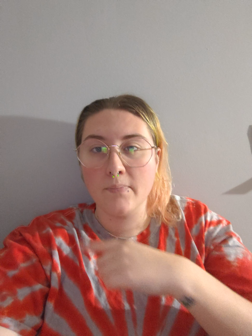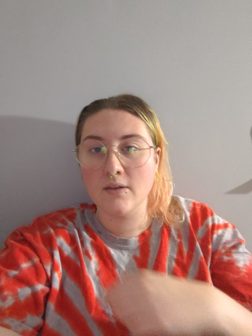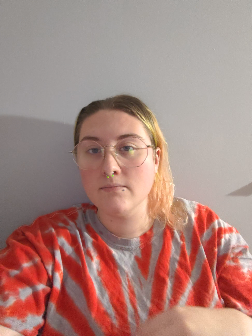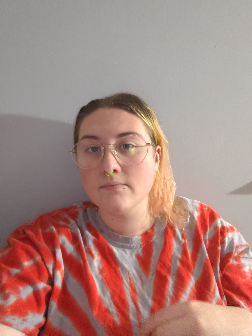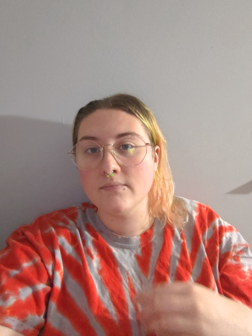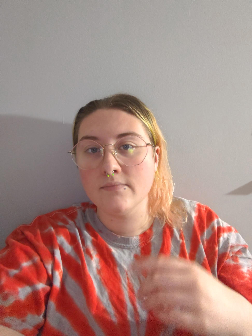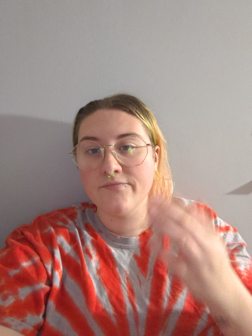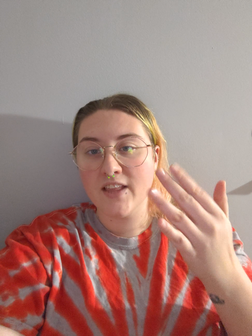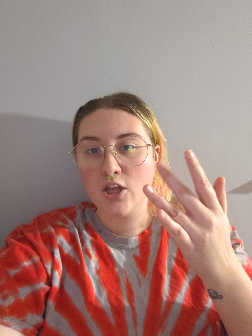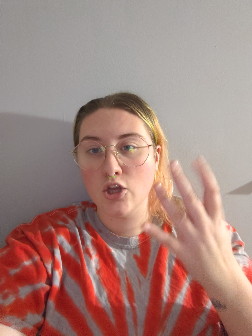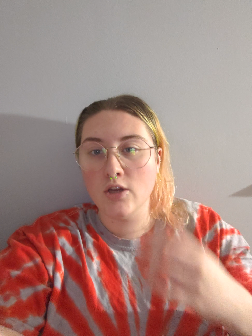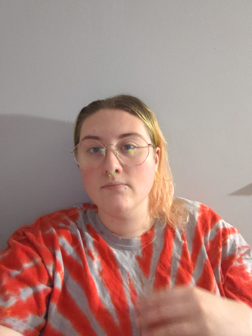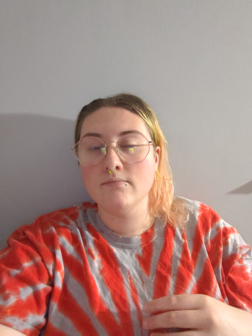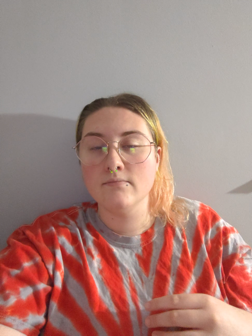finger